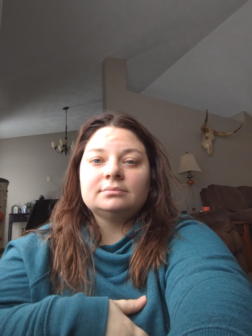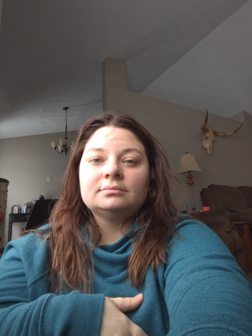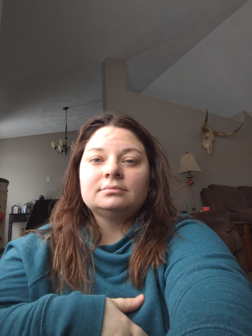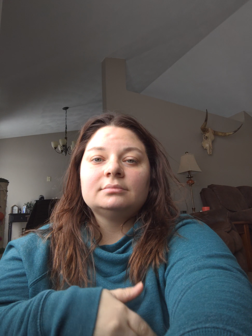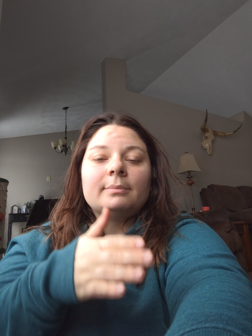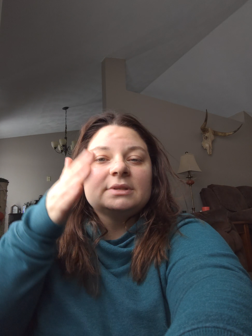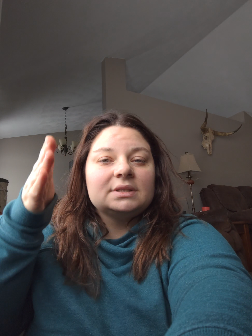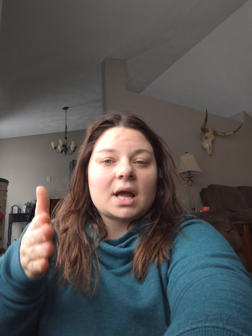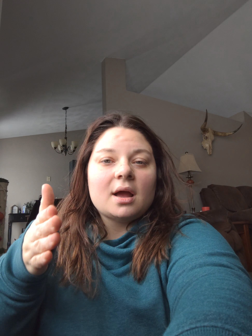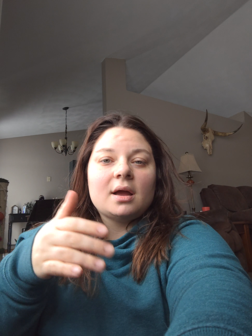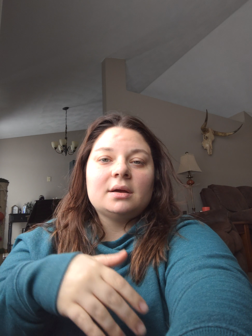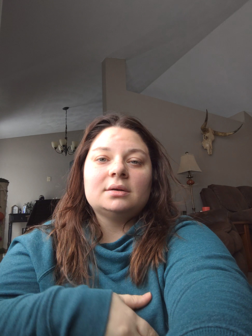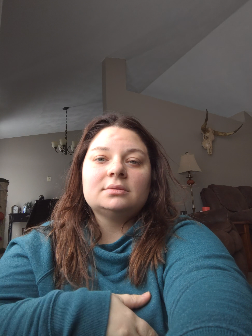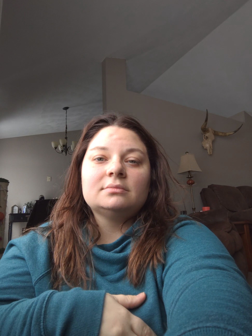beside